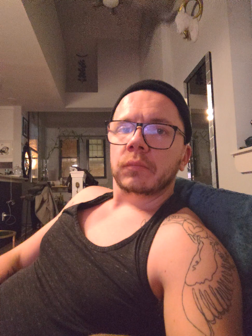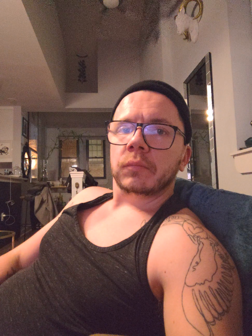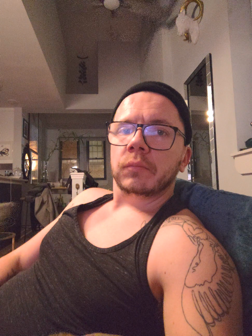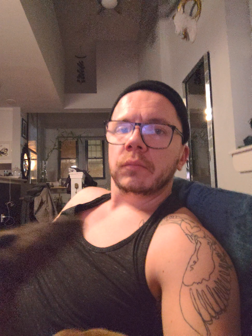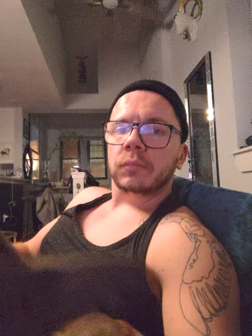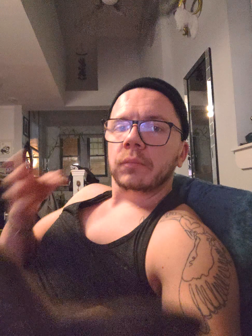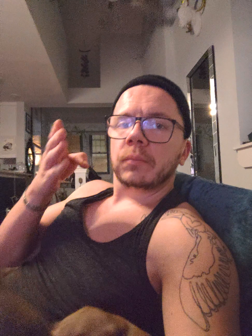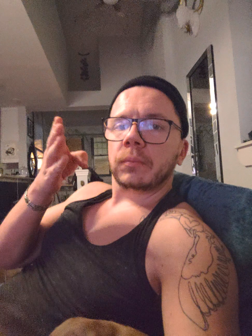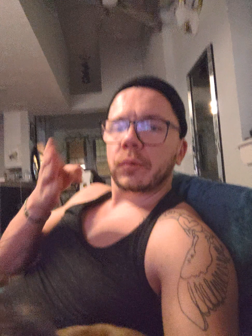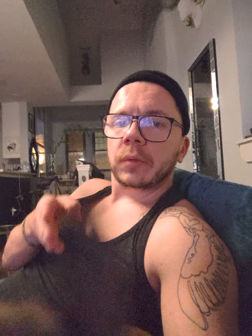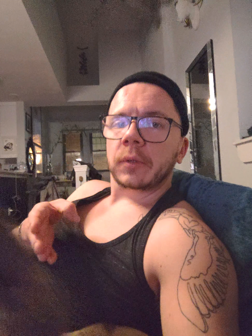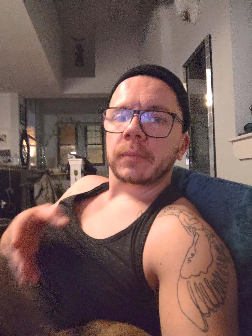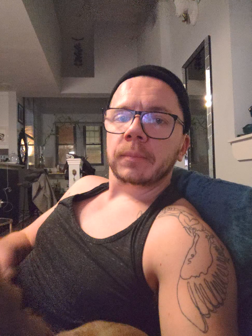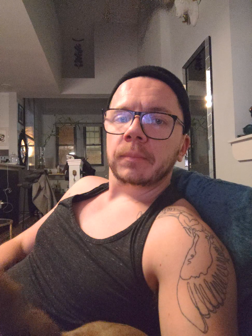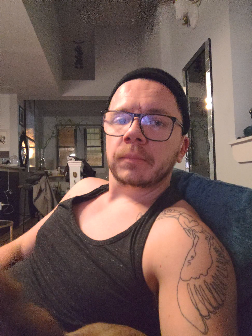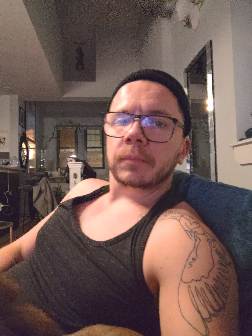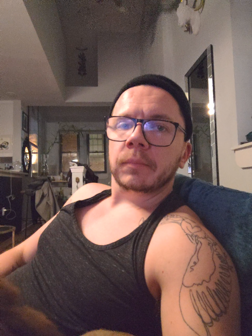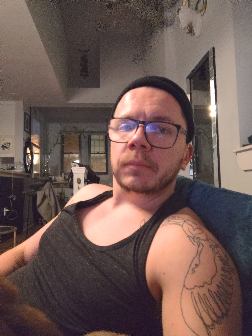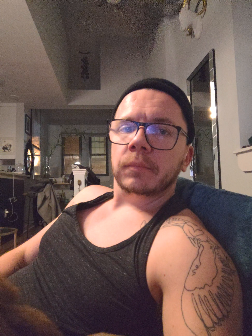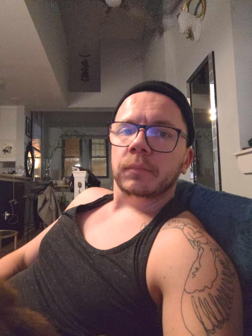person